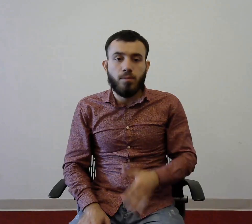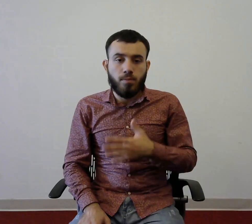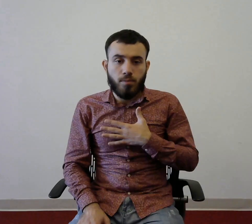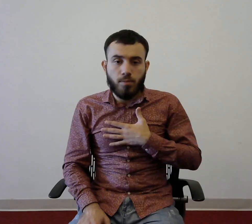mən